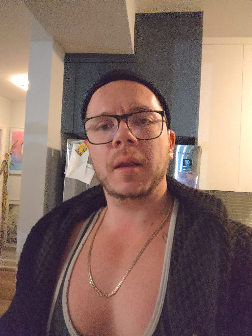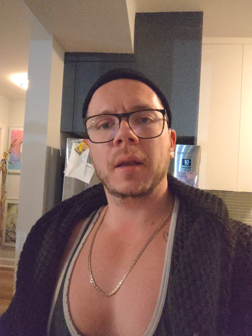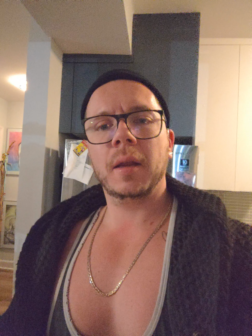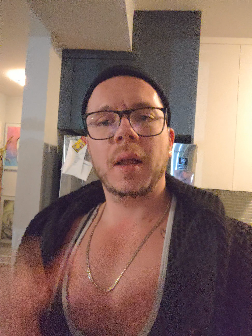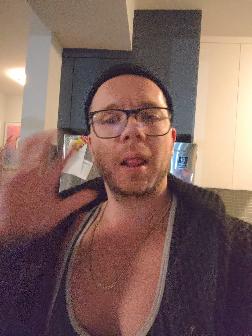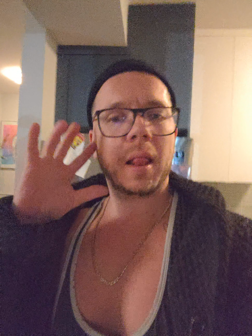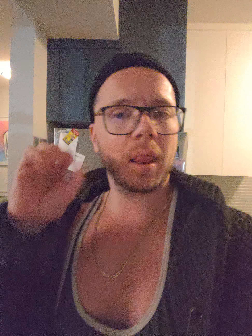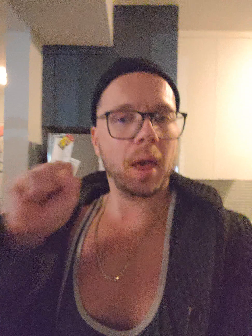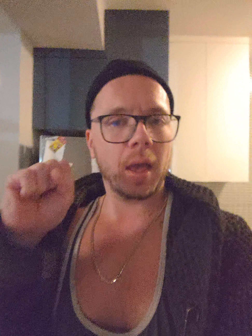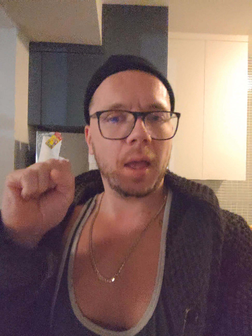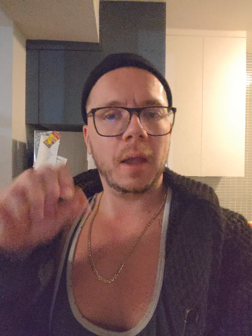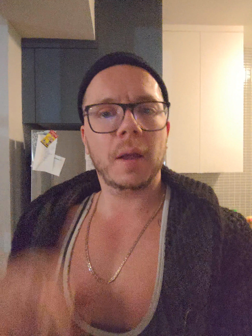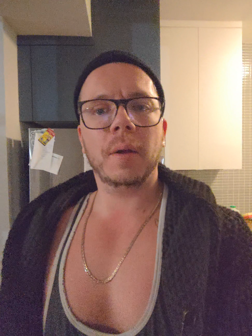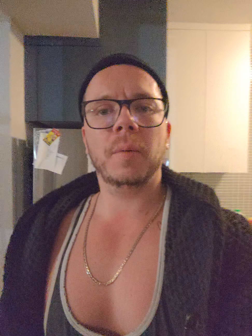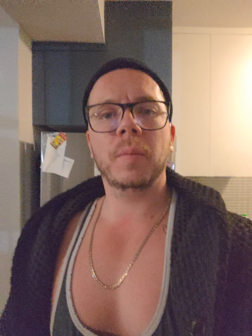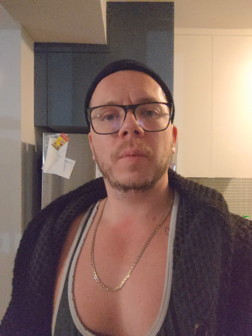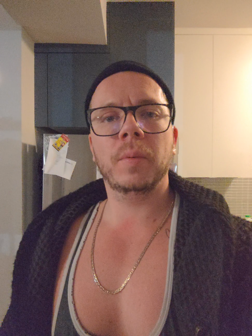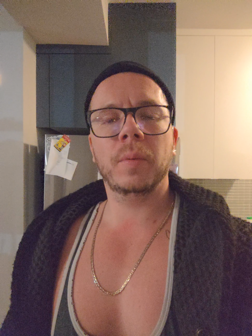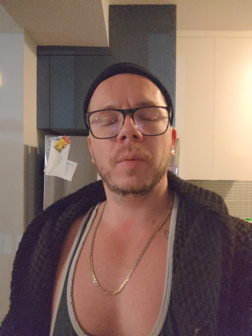loud